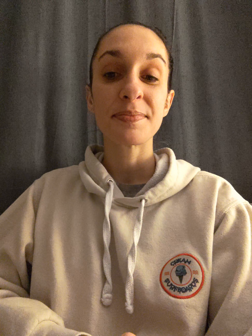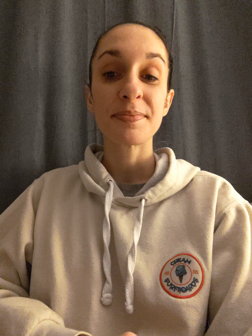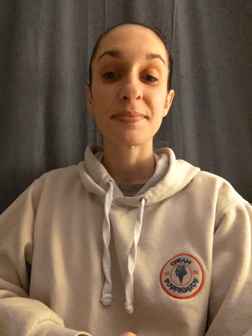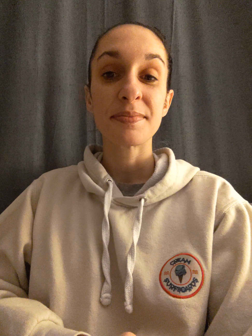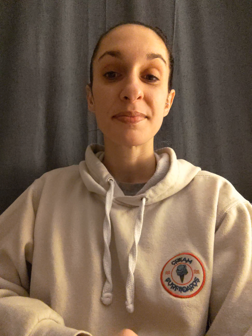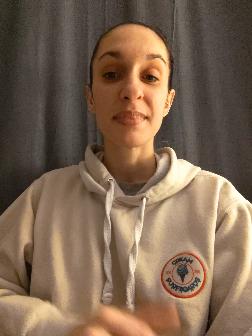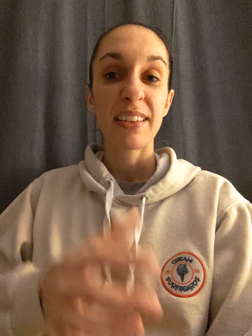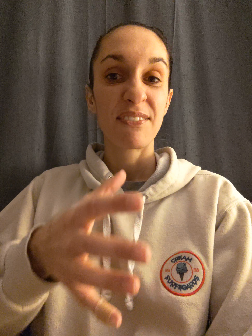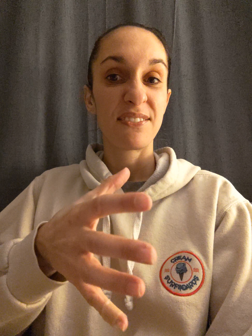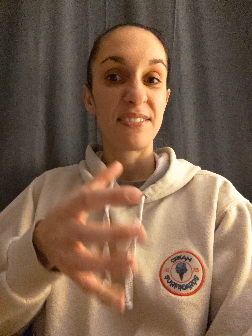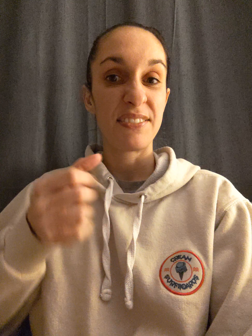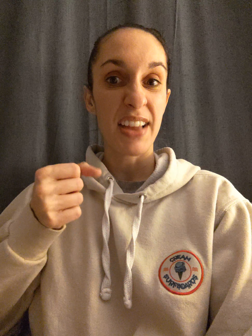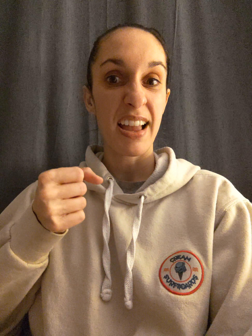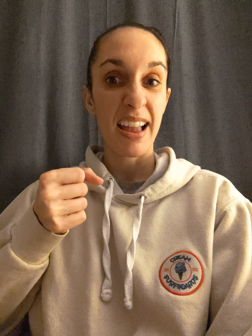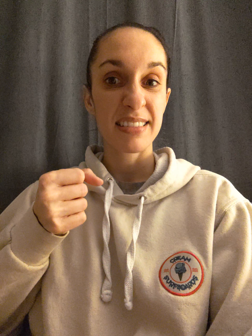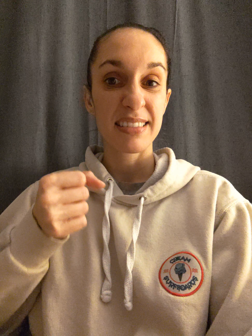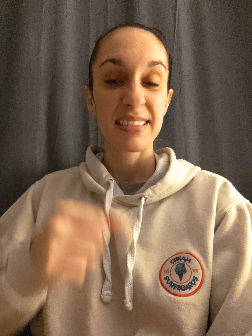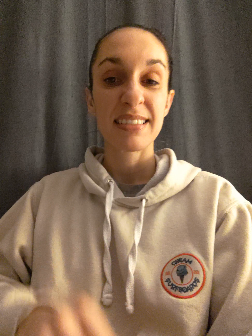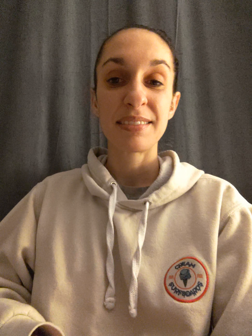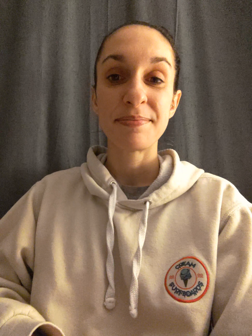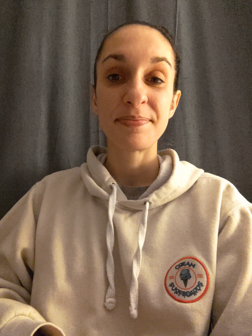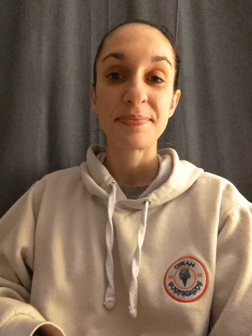fast